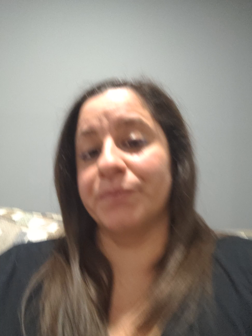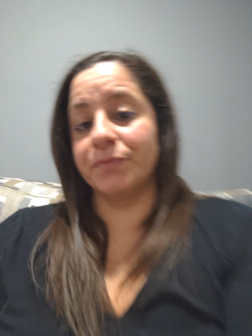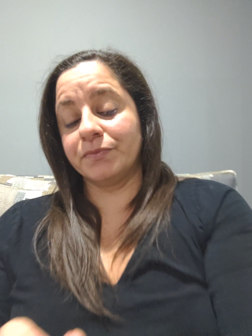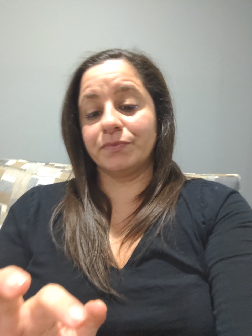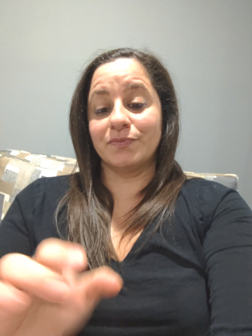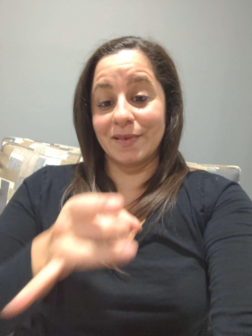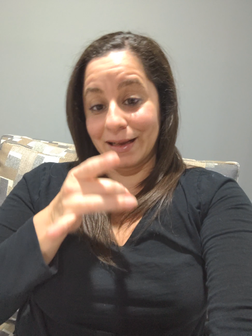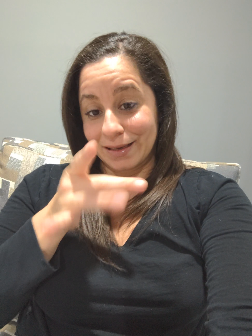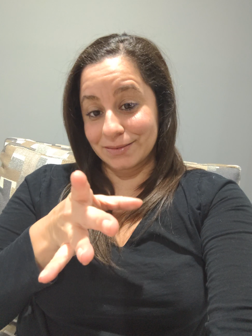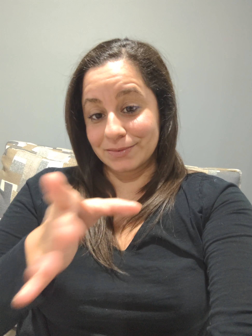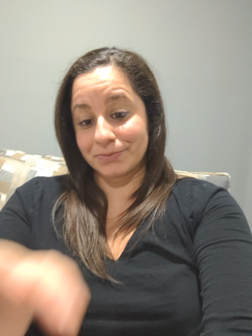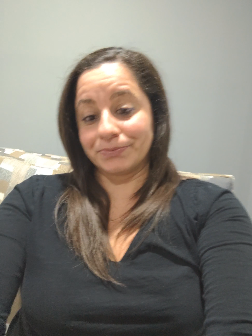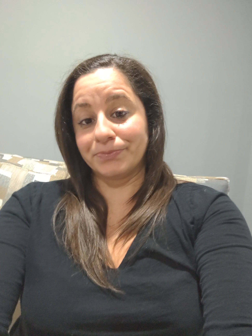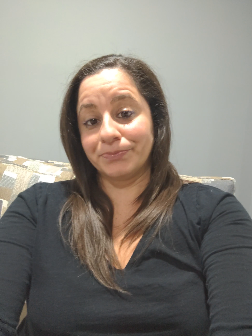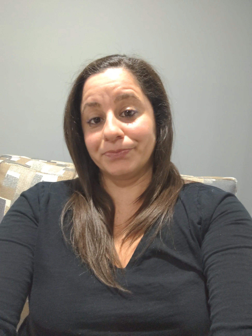hate